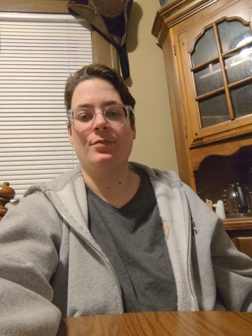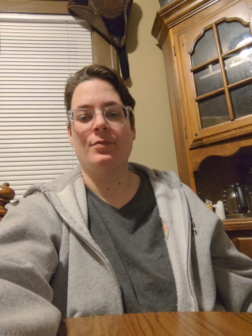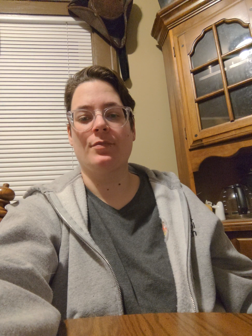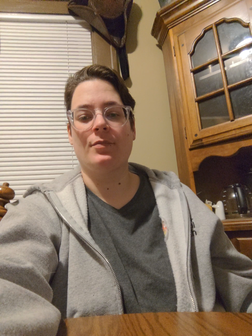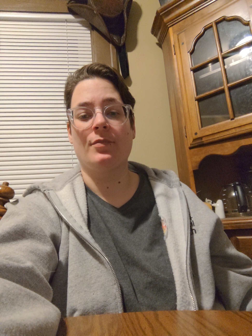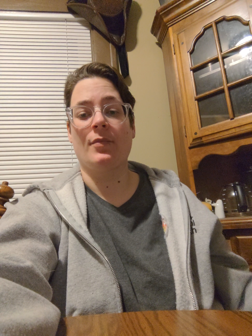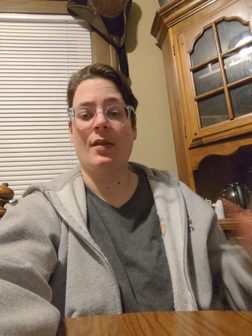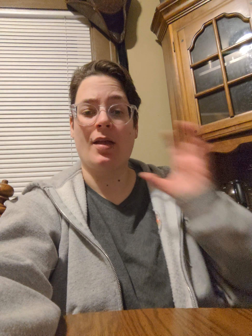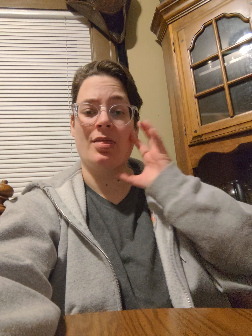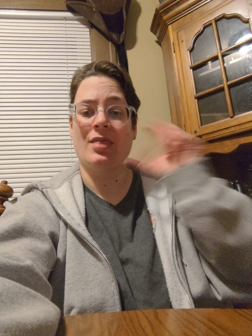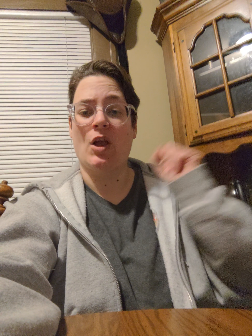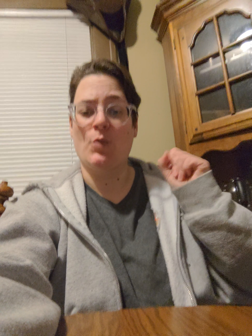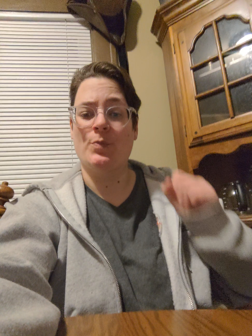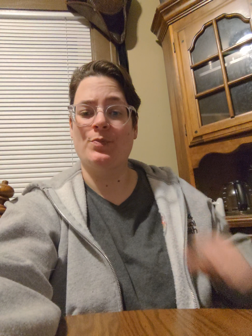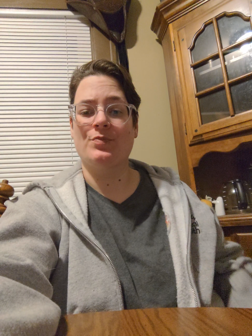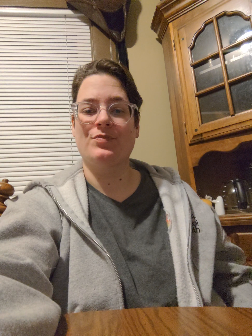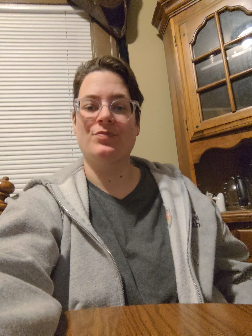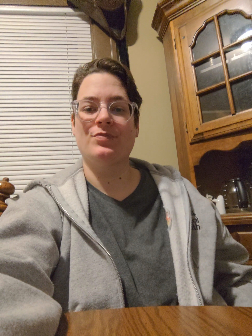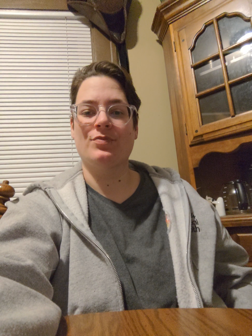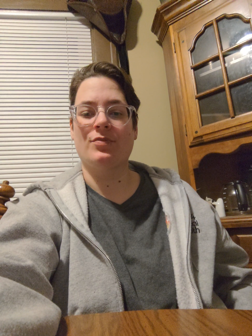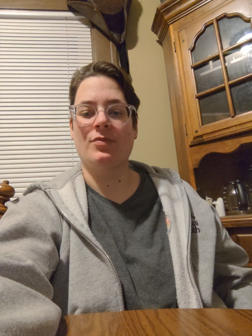loud